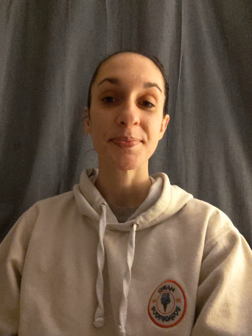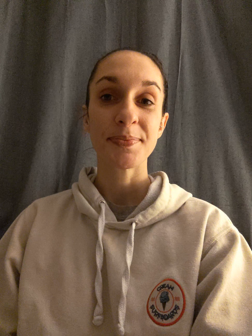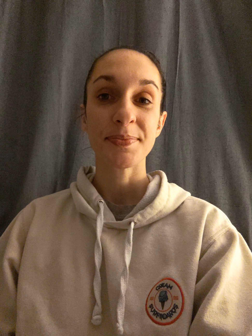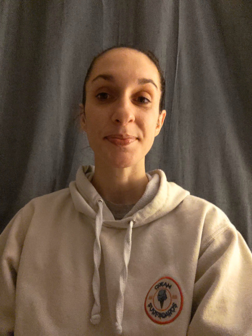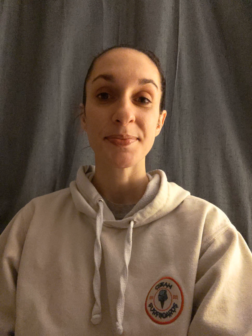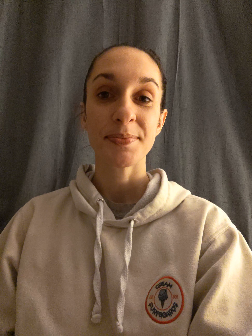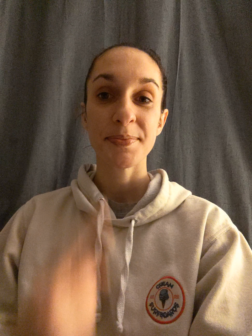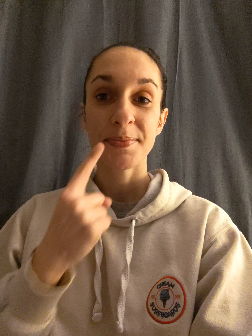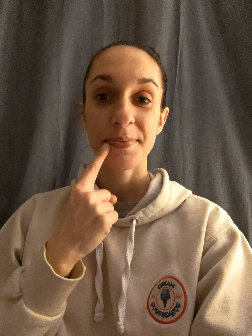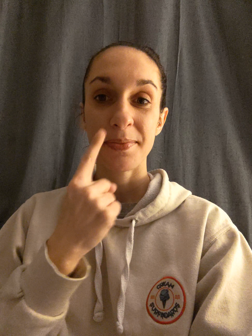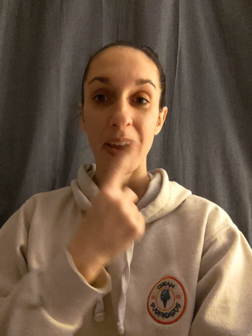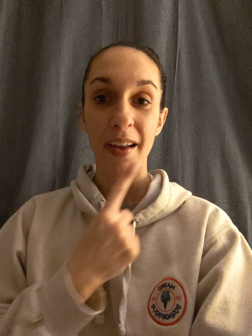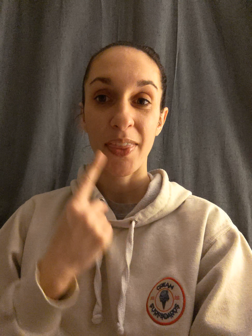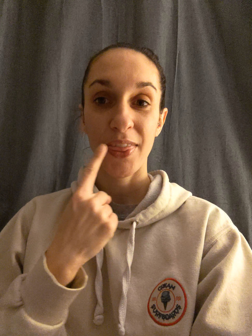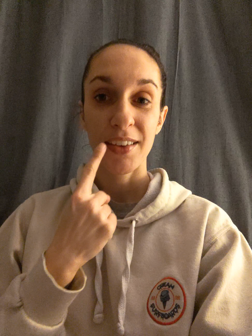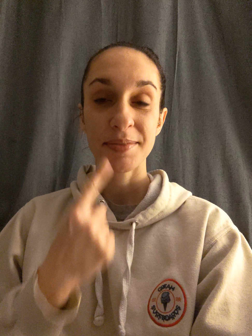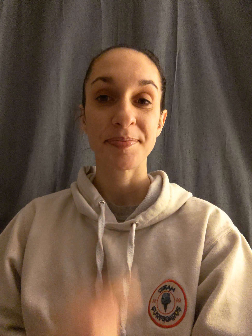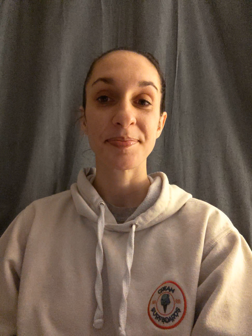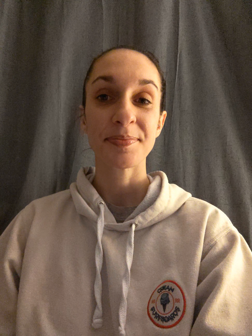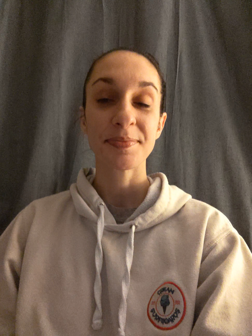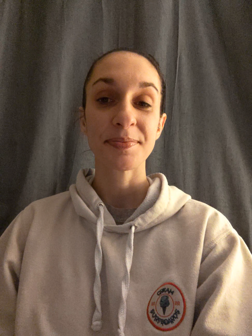mouth